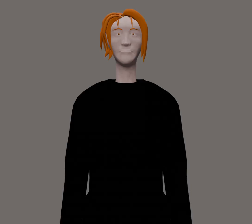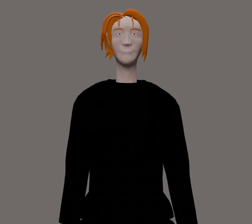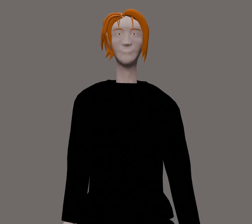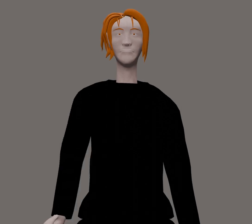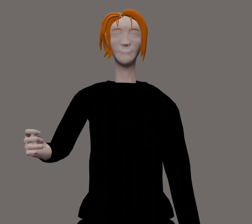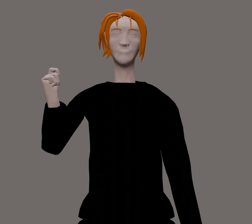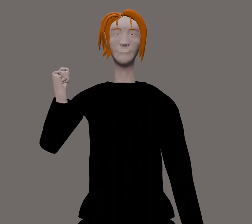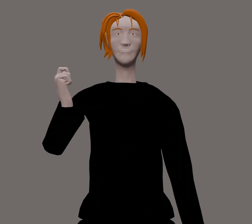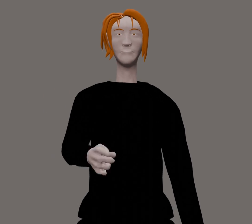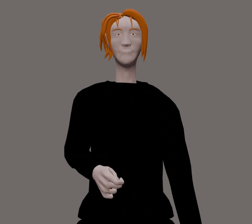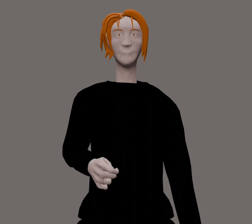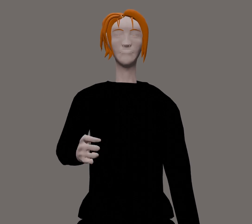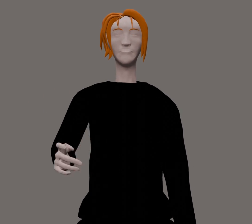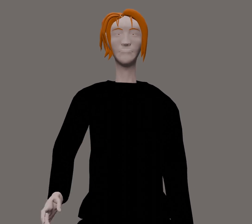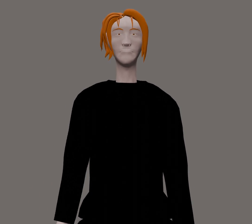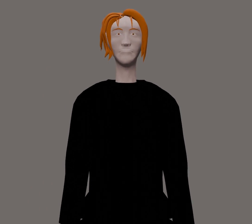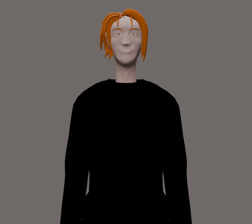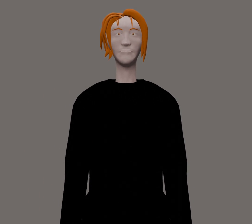Bash (Physical)